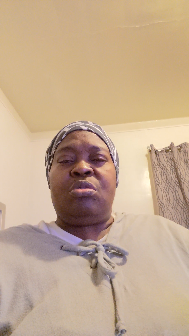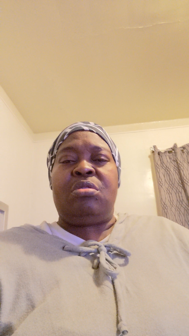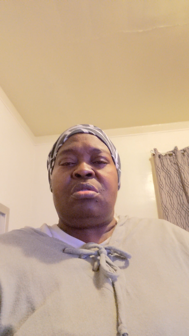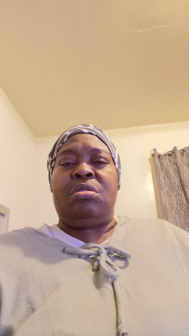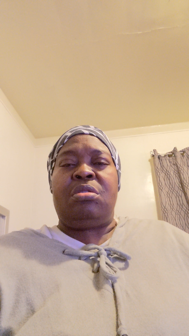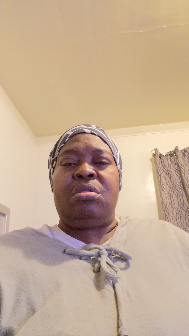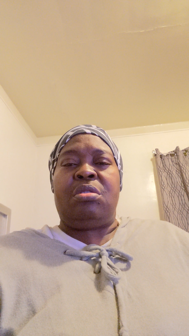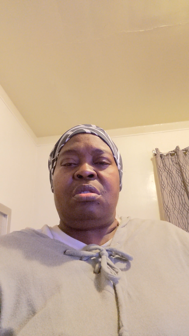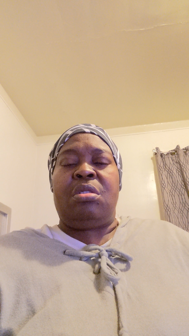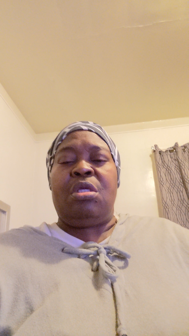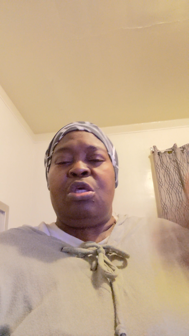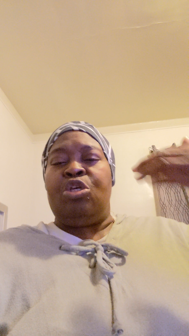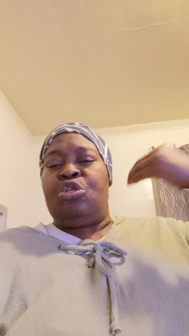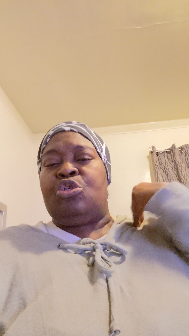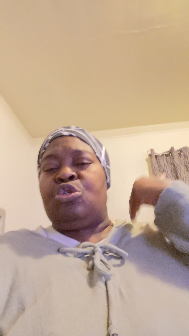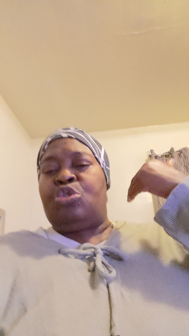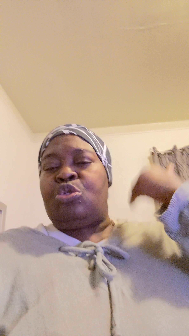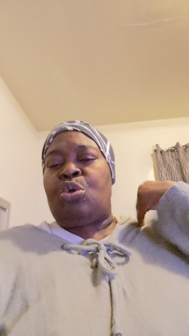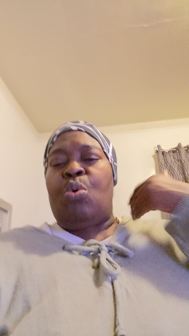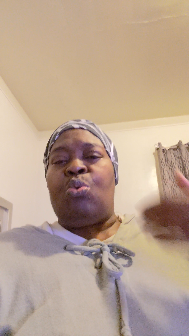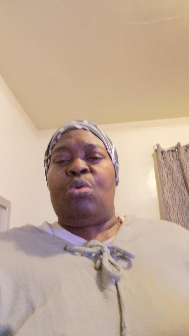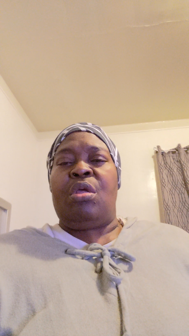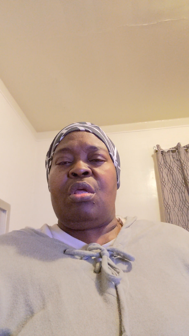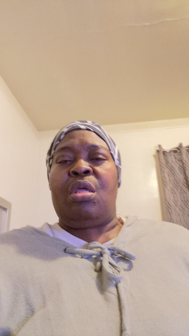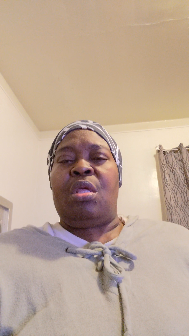shoulder